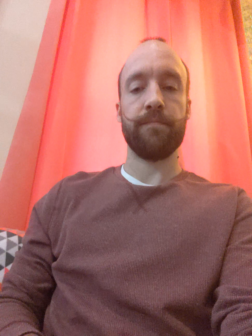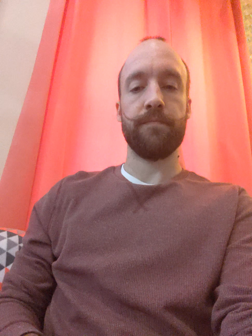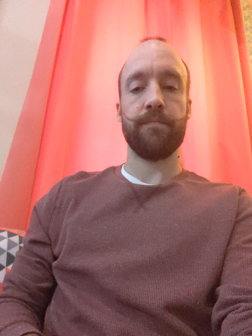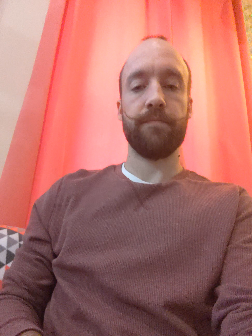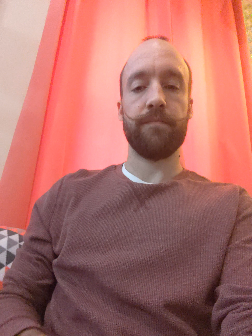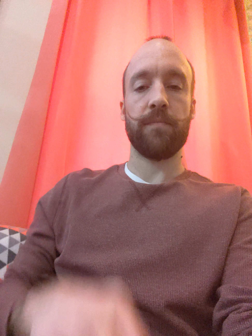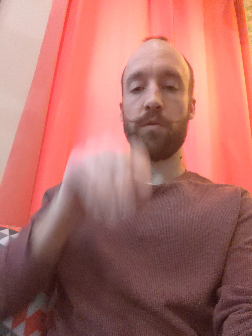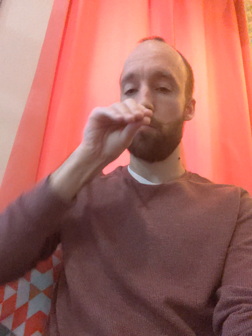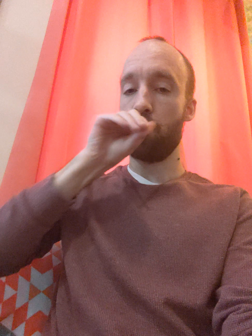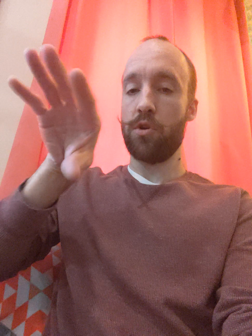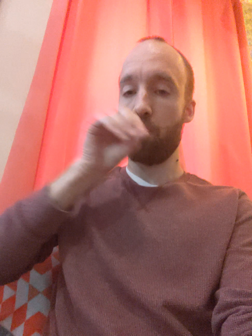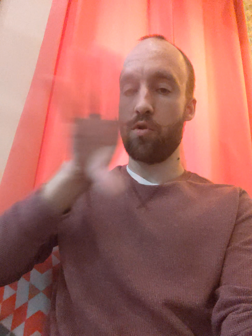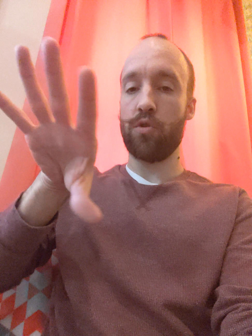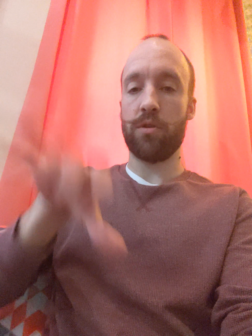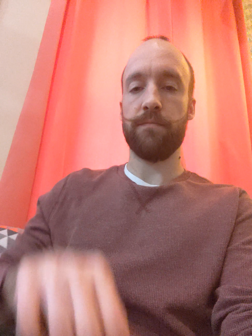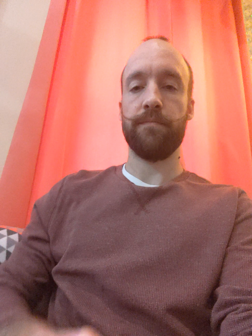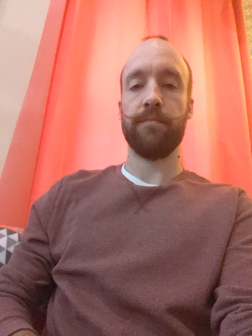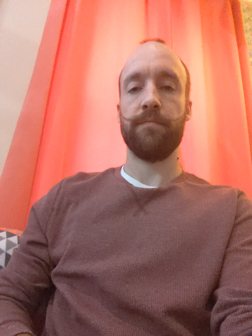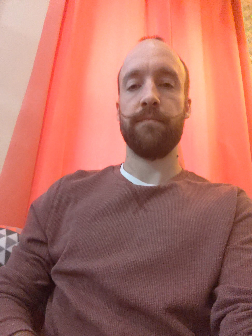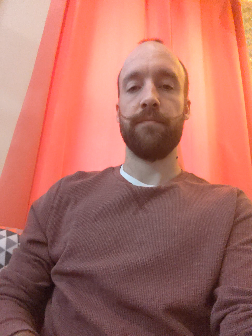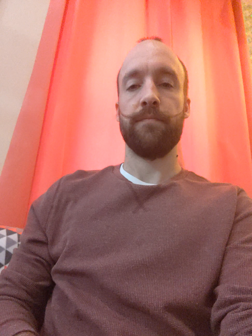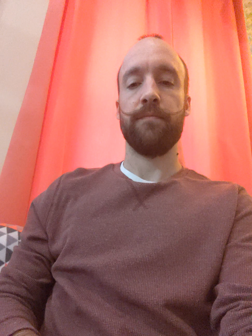blow